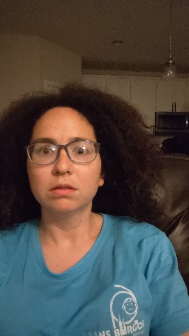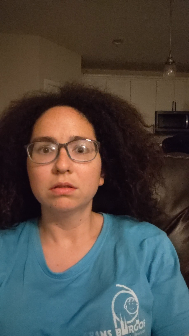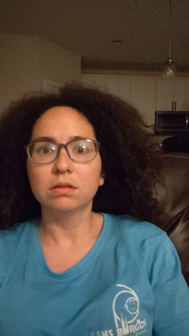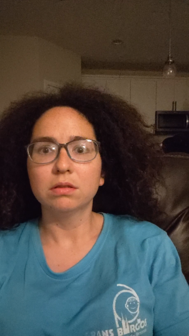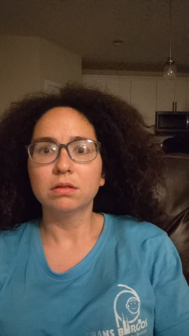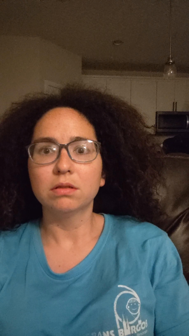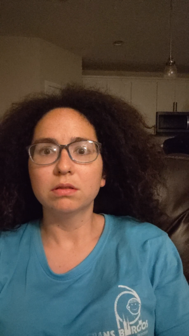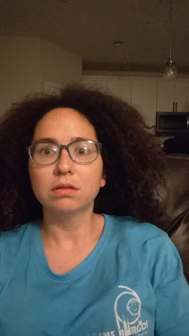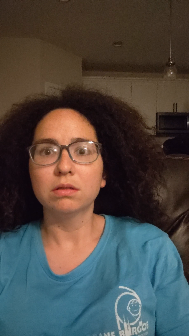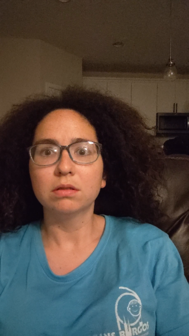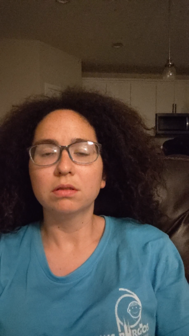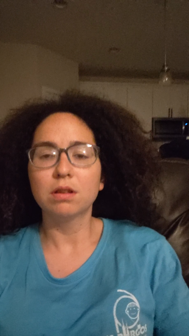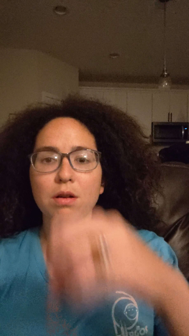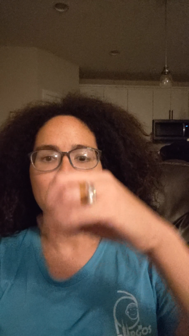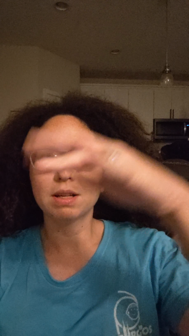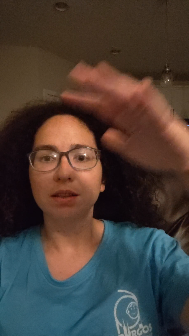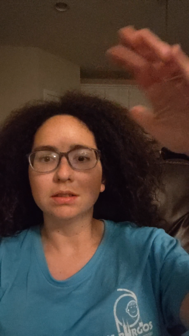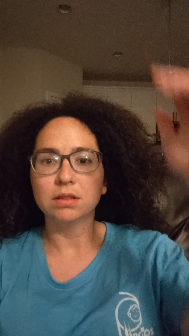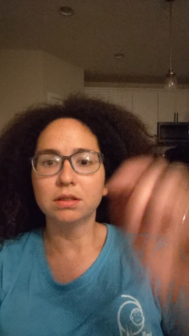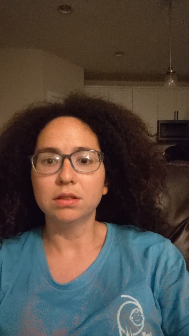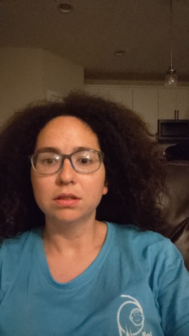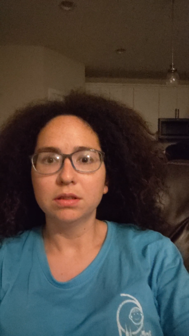bubbles